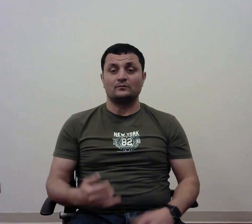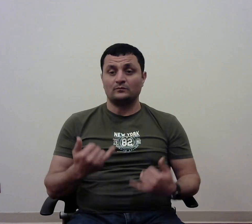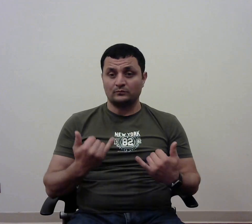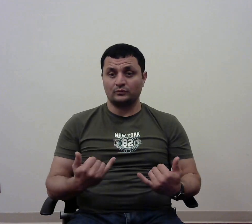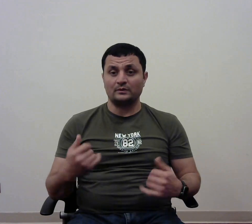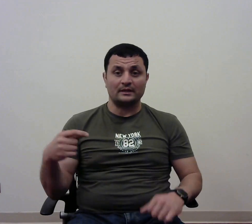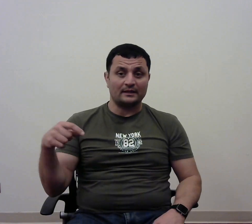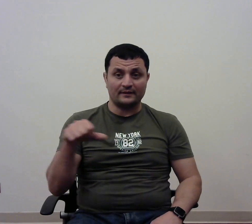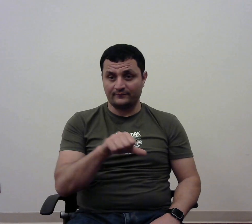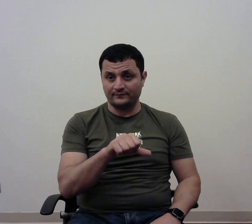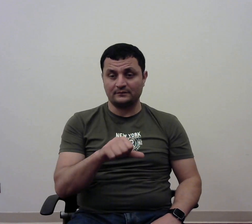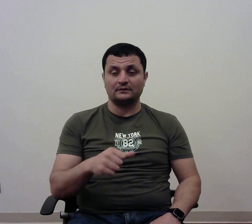bu həftə